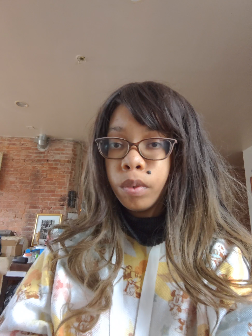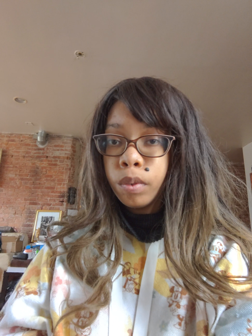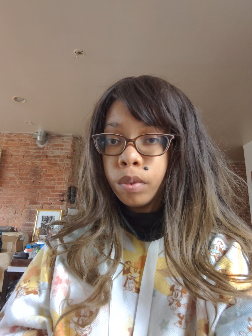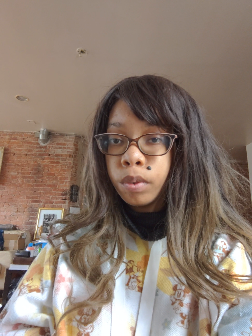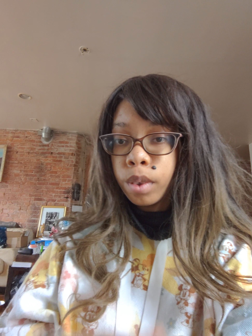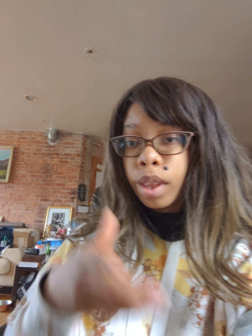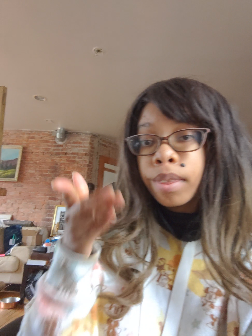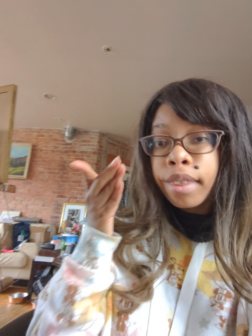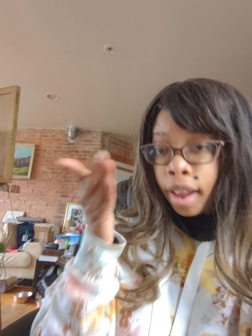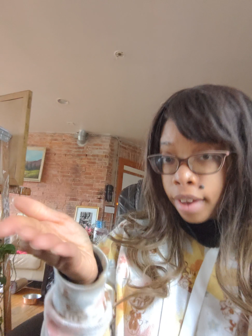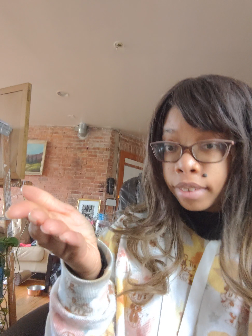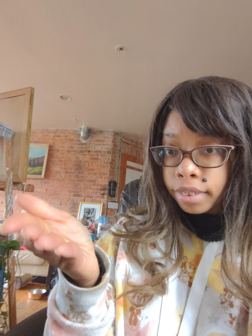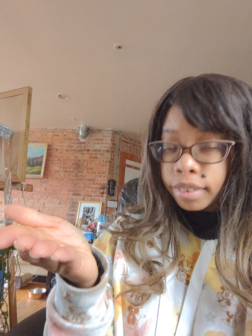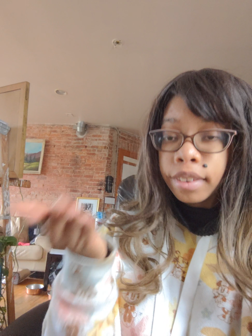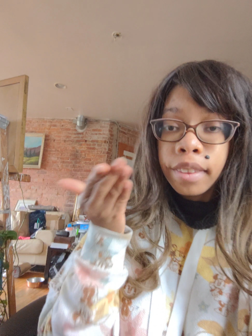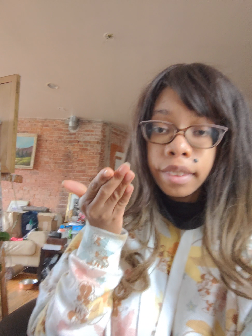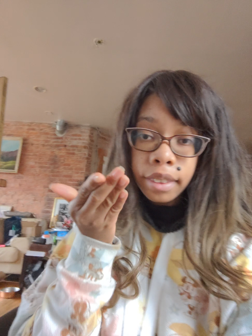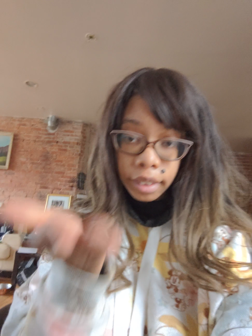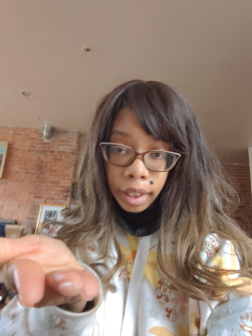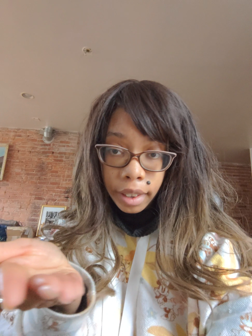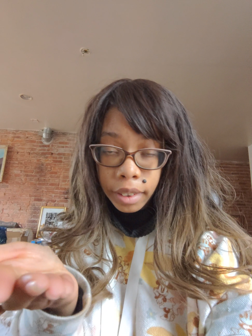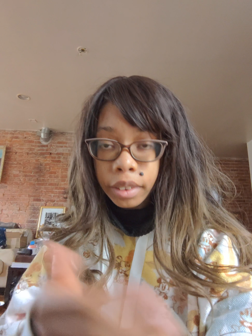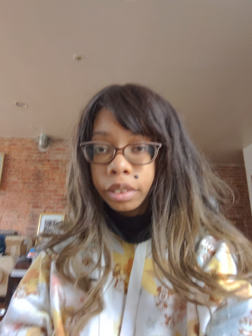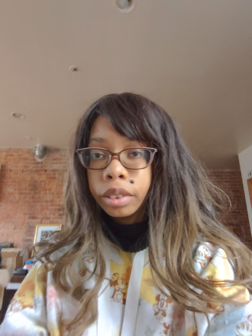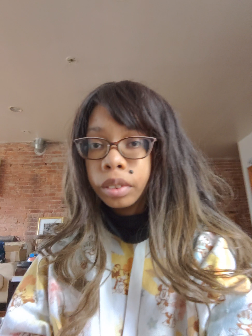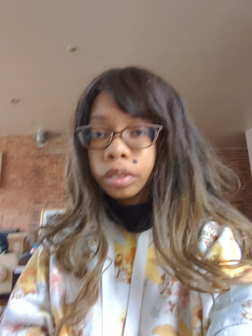there